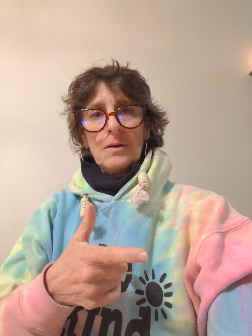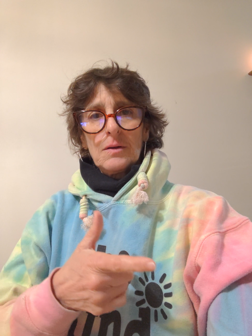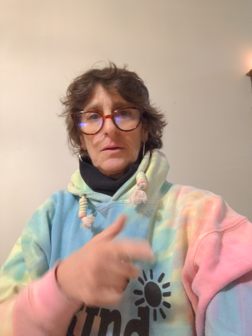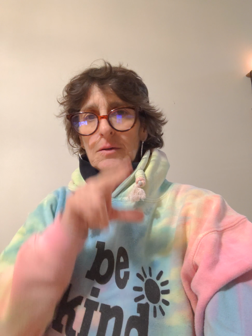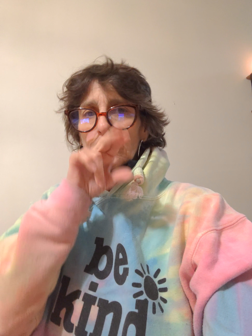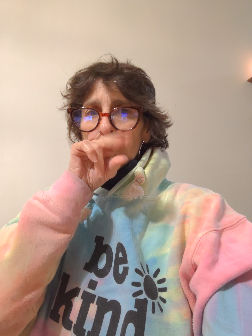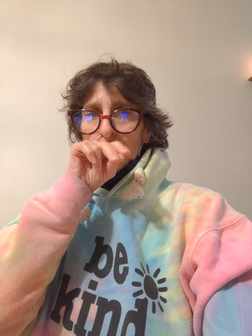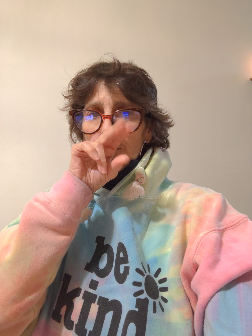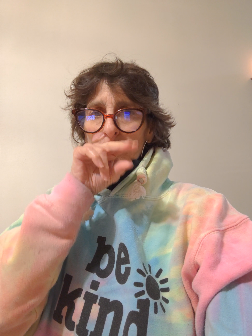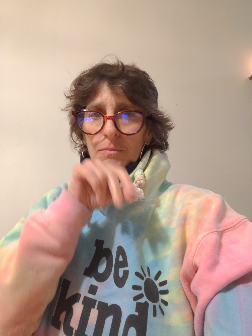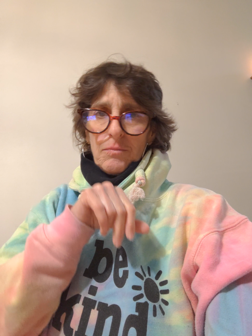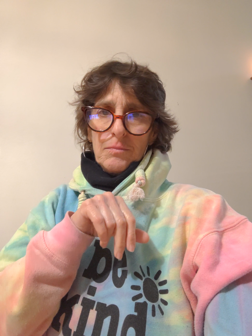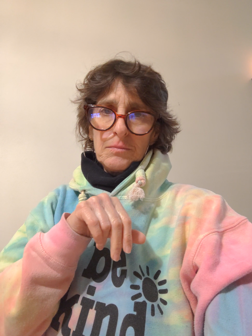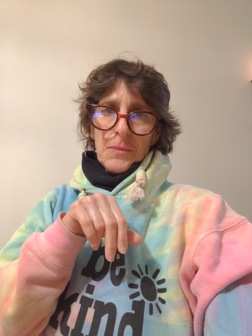duck